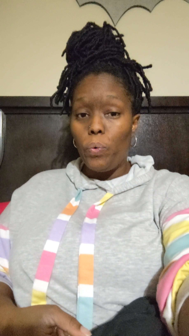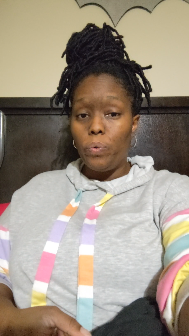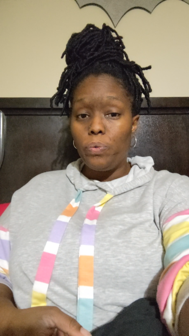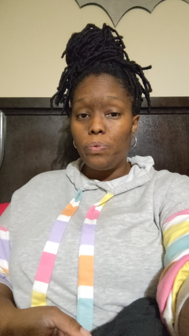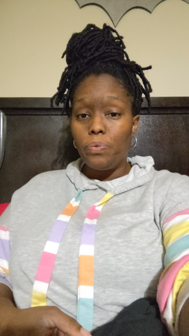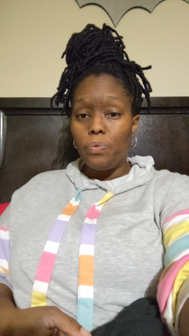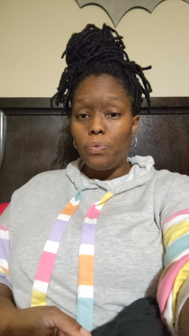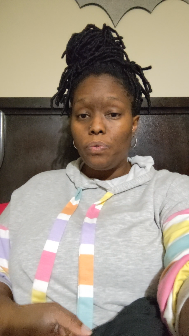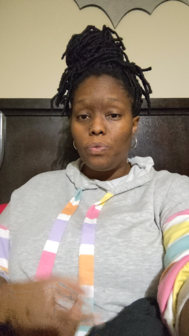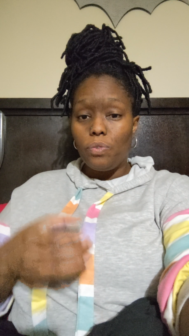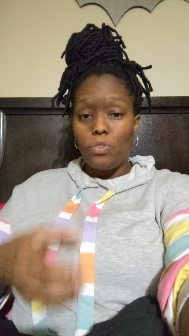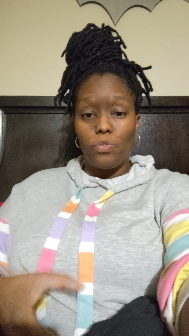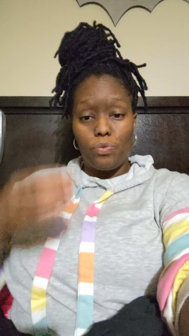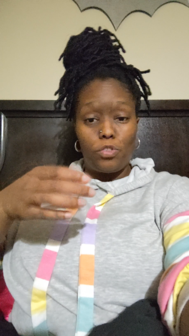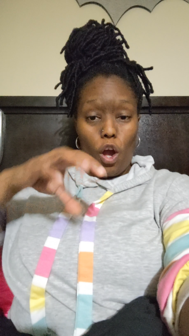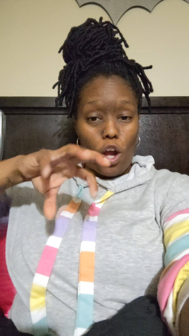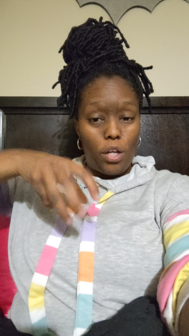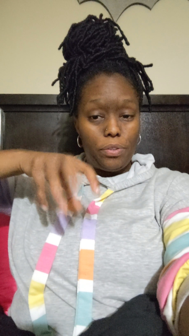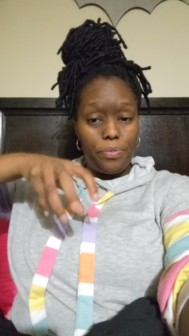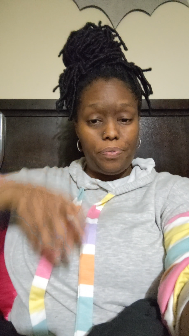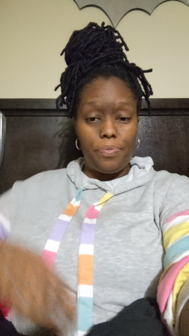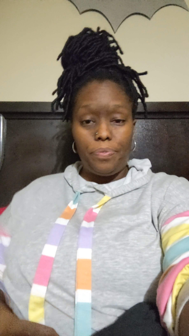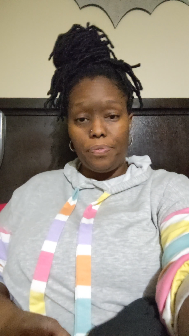jar